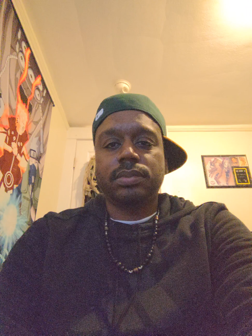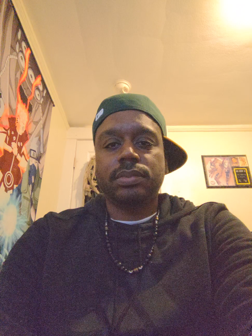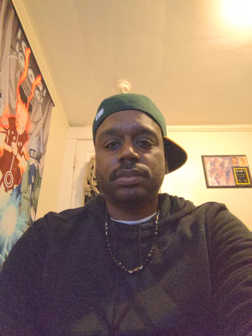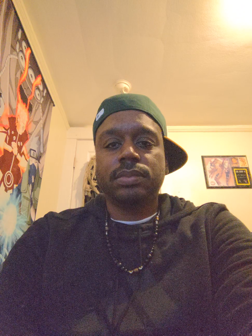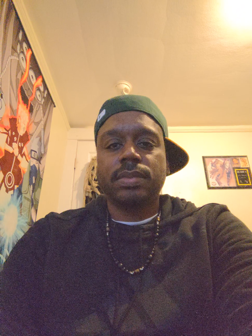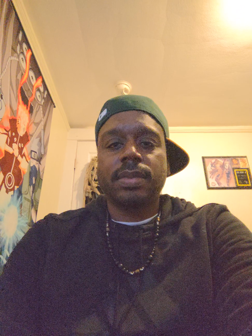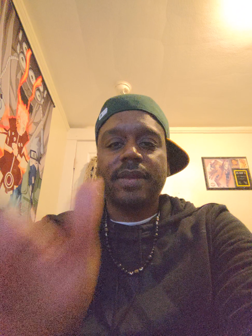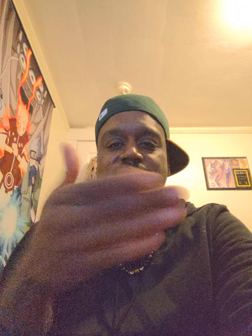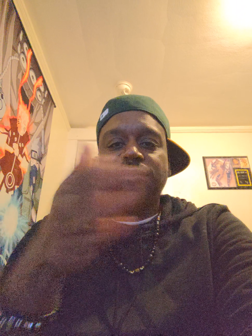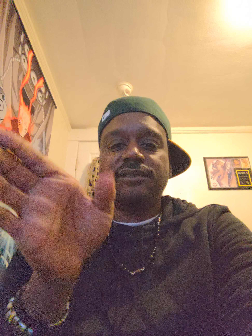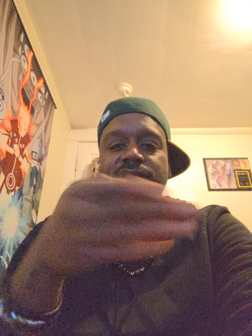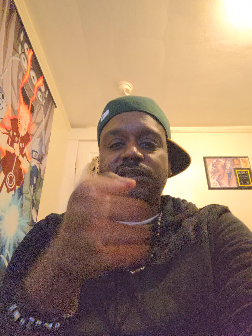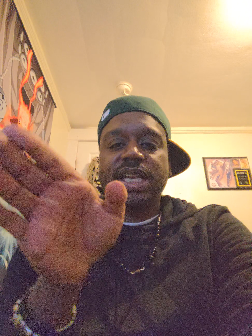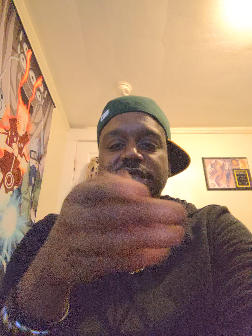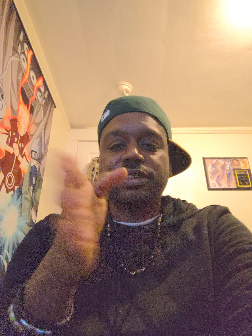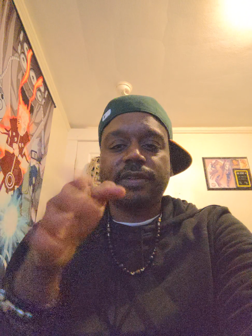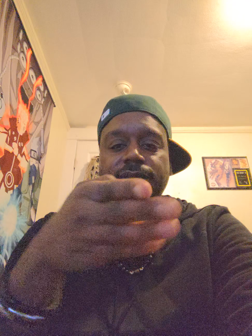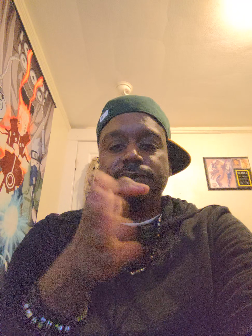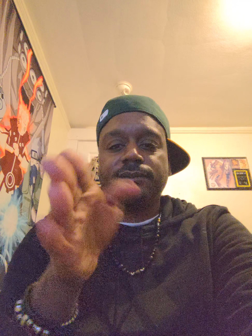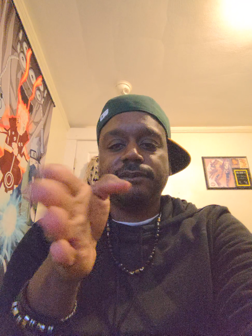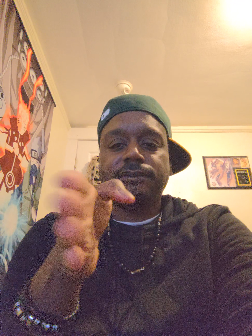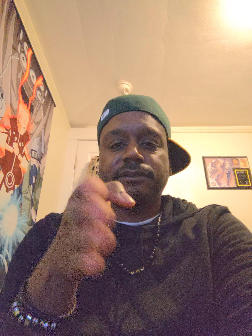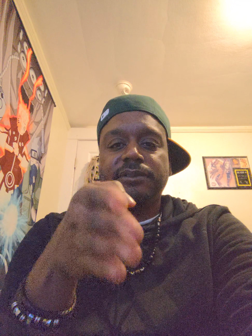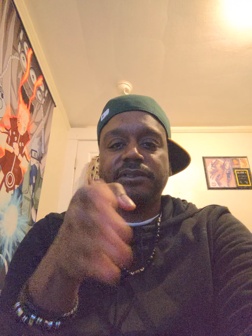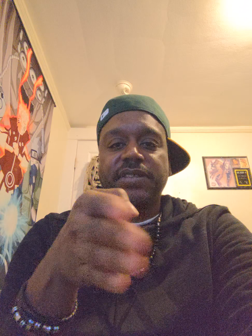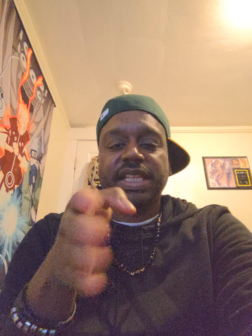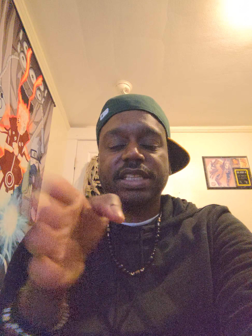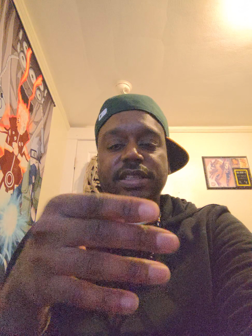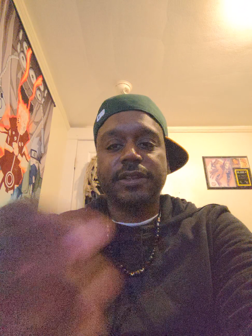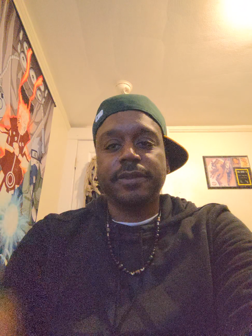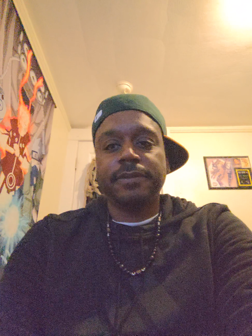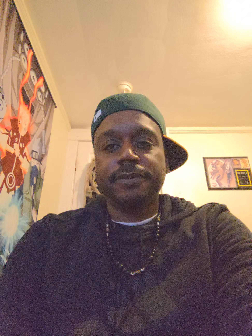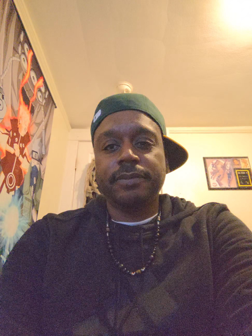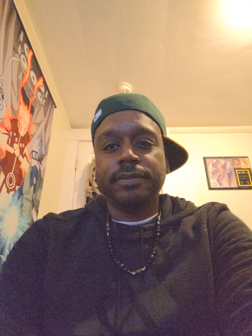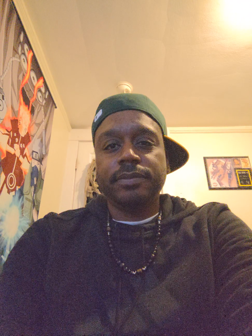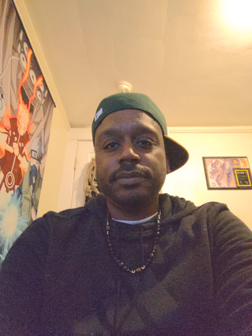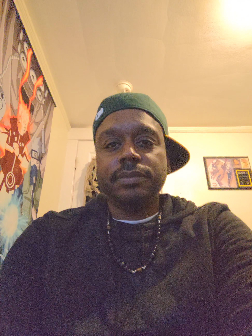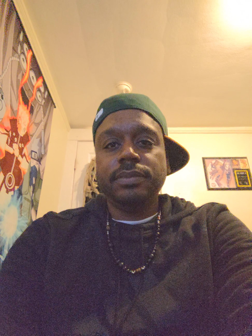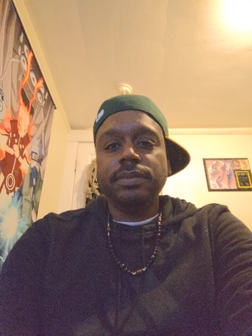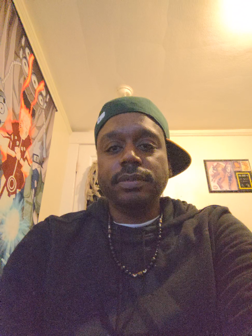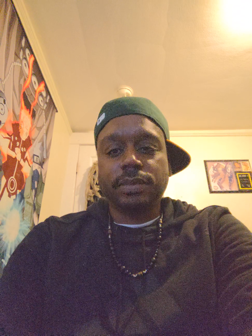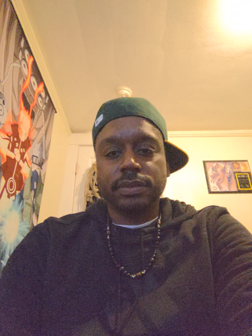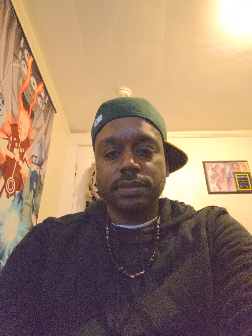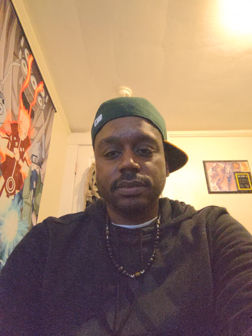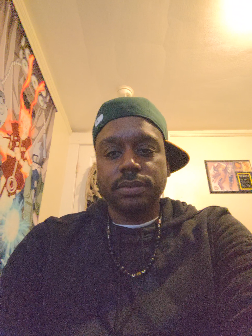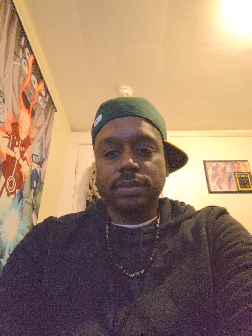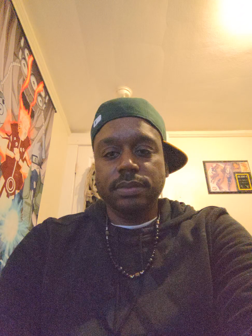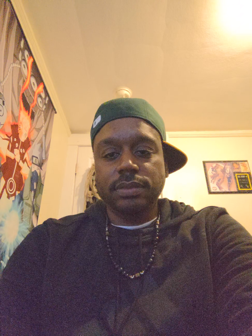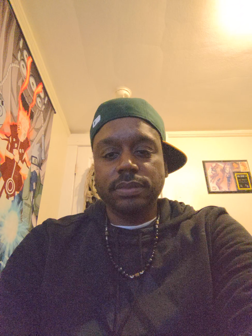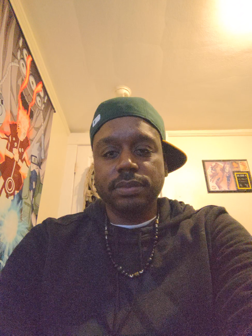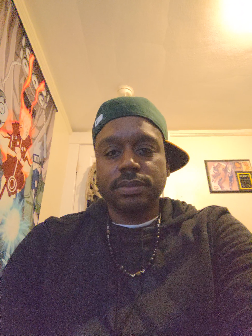fish